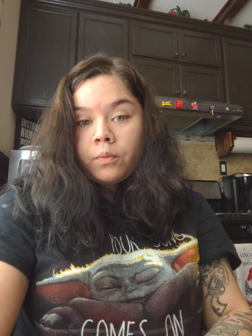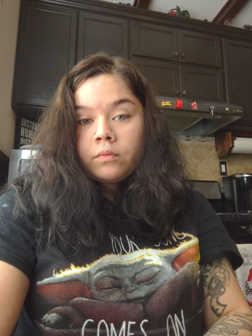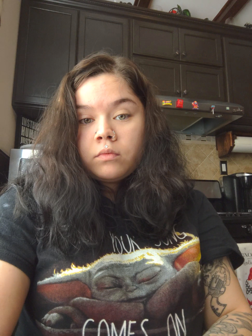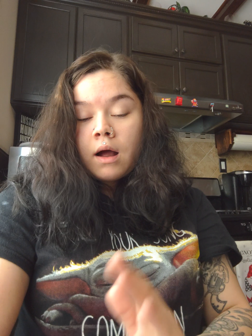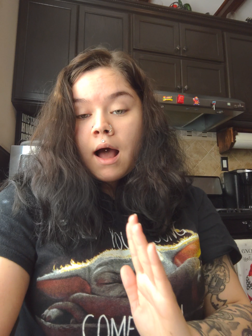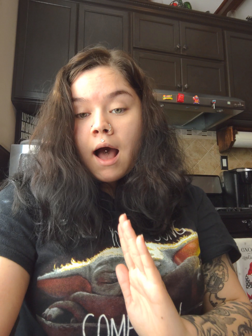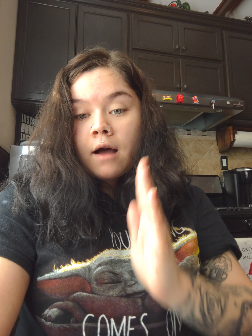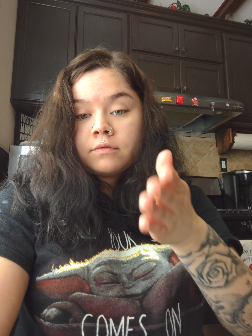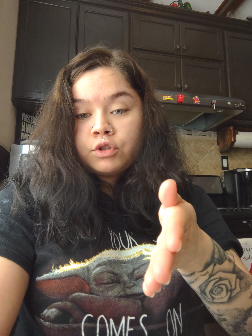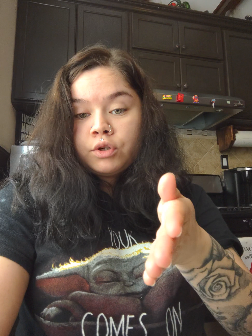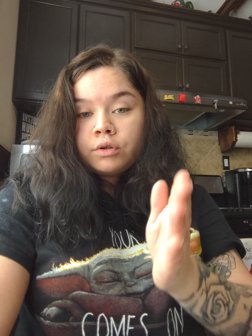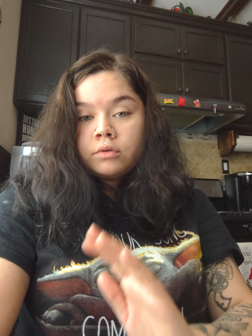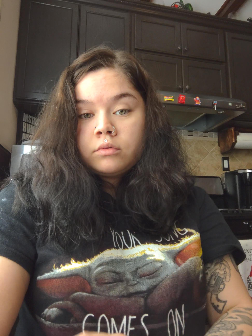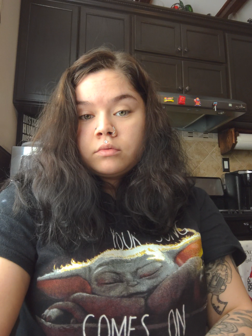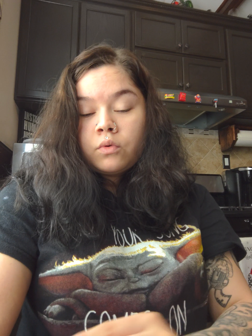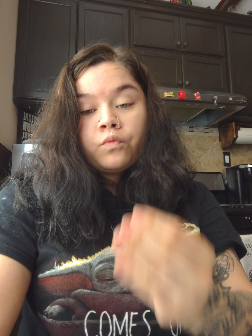after